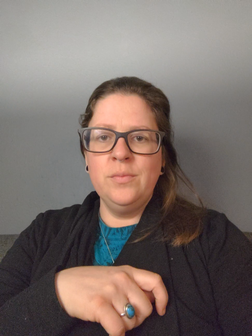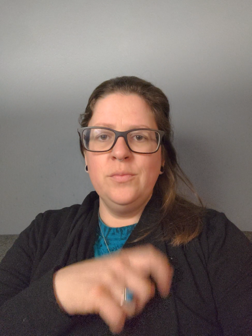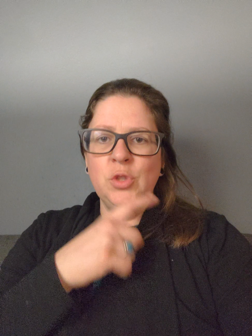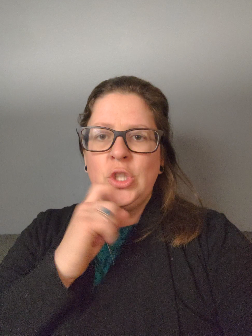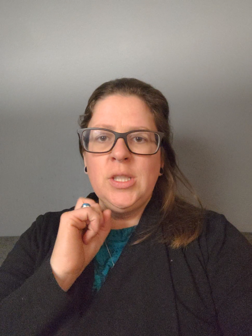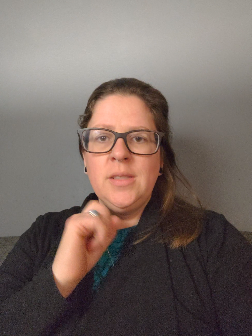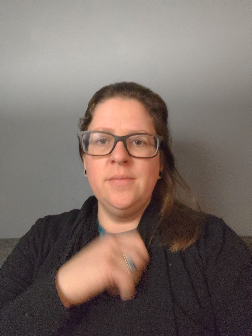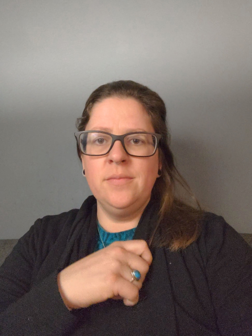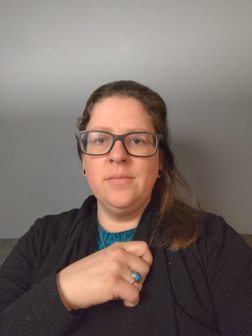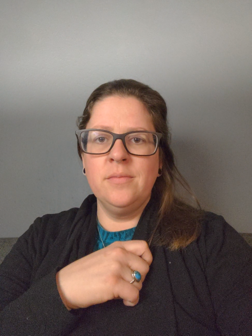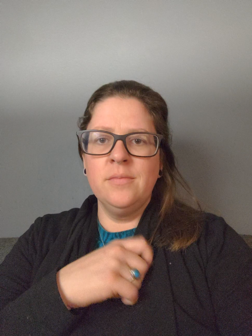dry